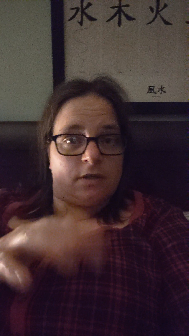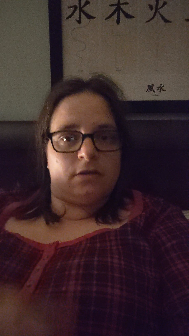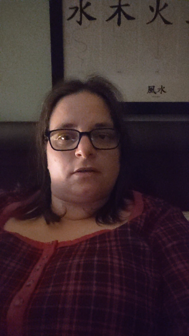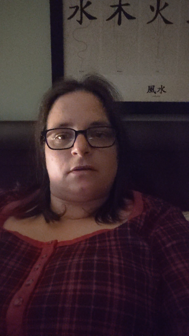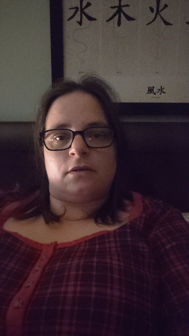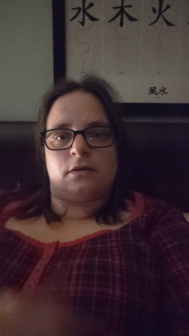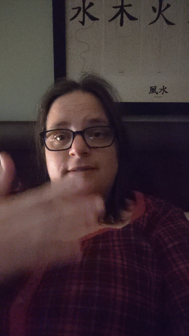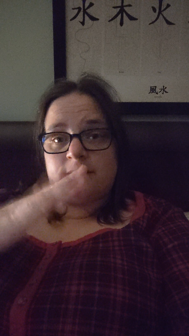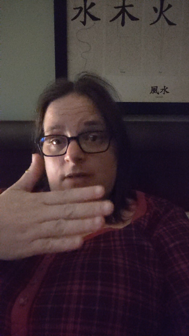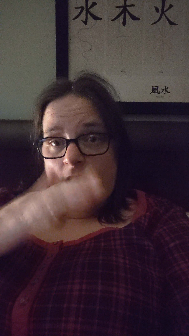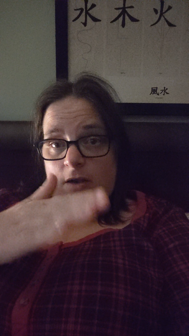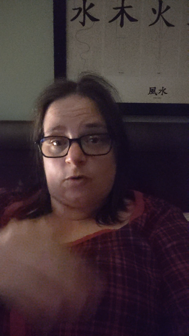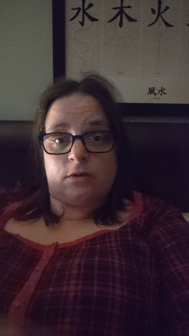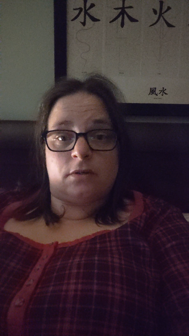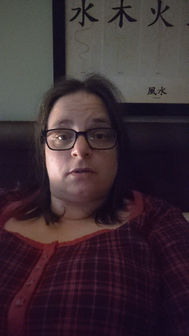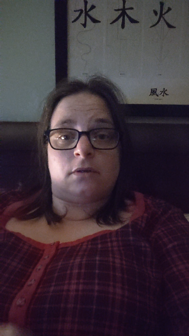share